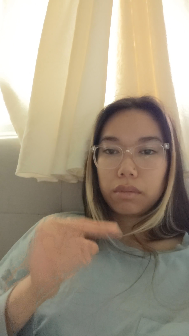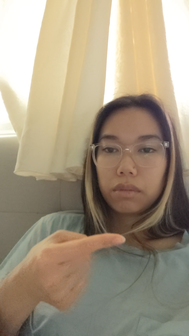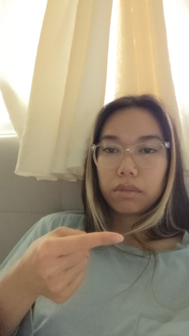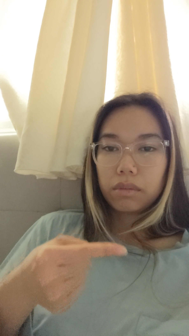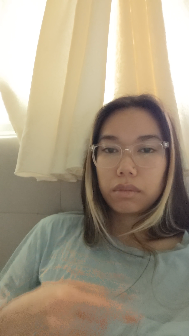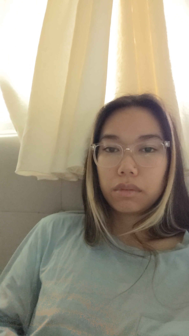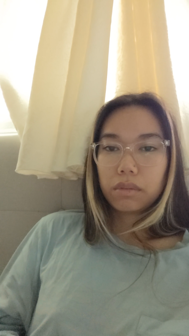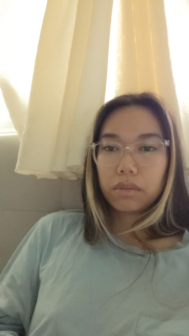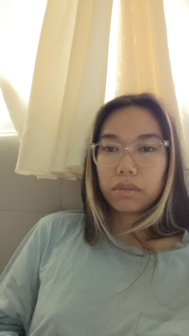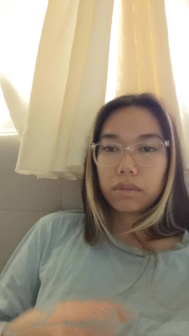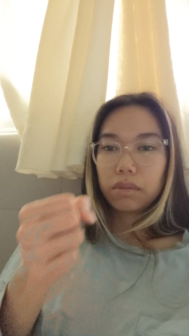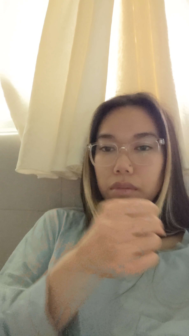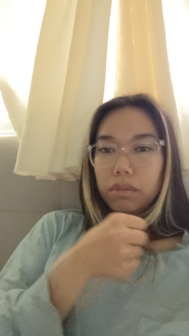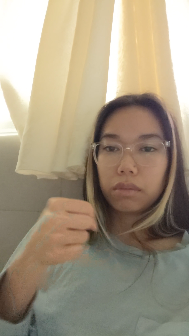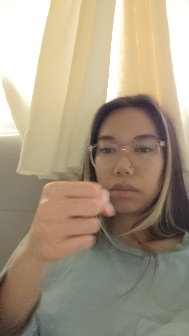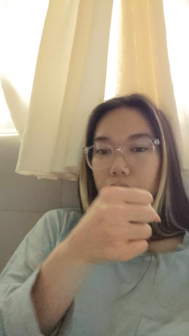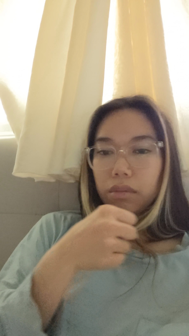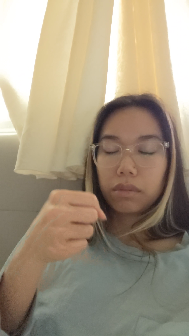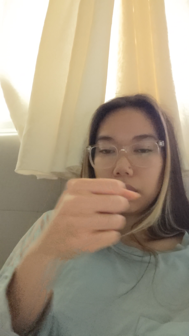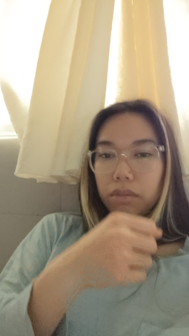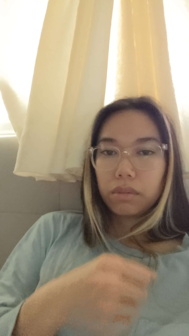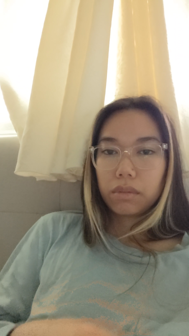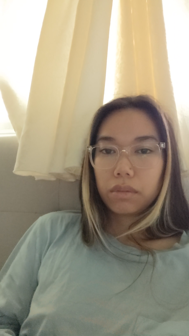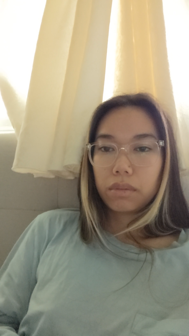coffee